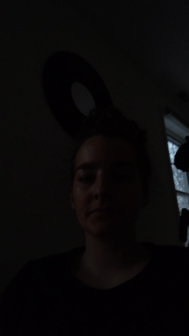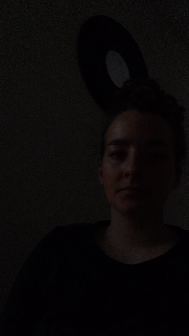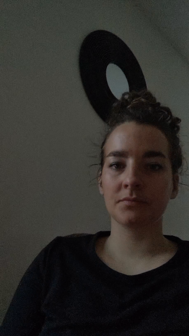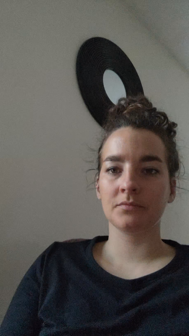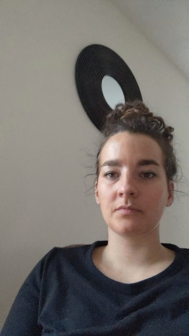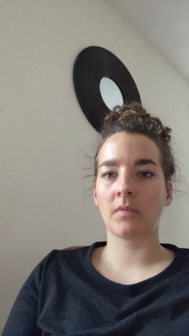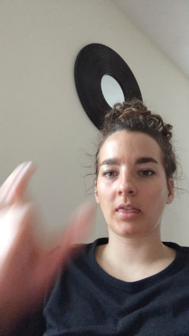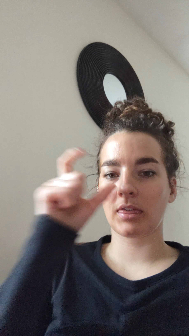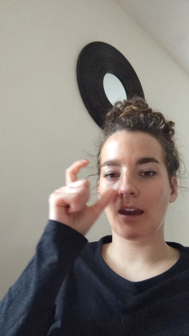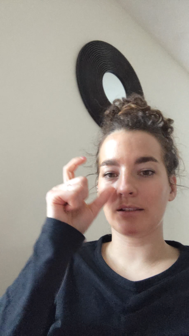glasses